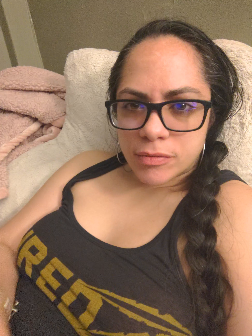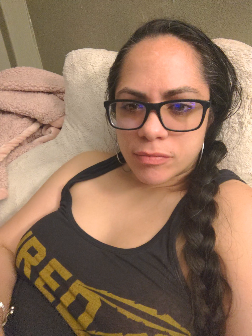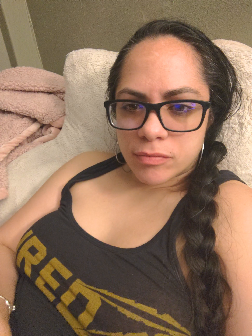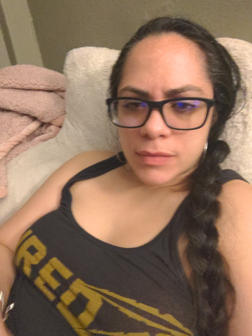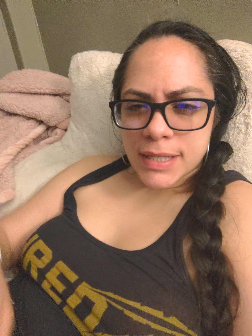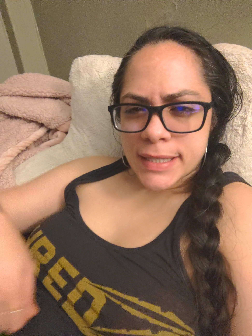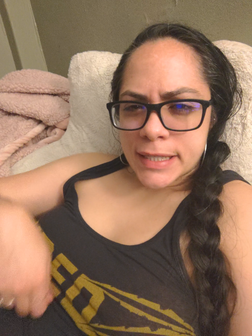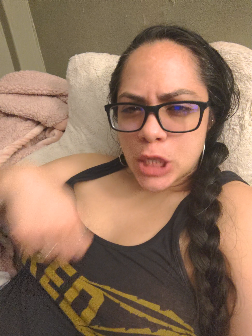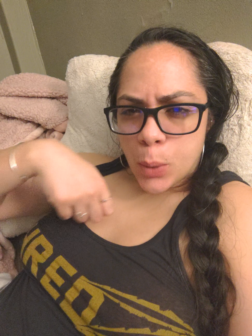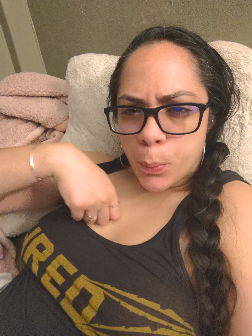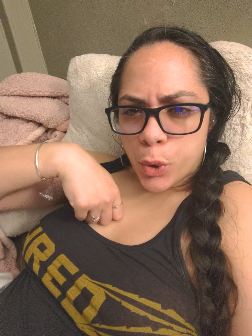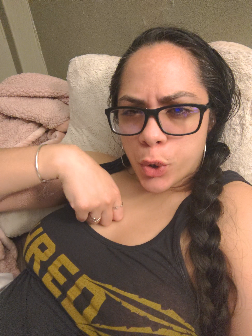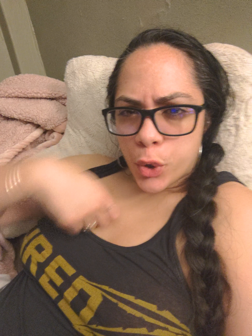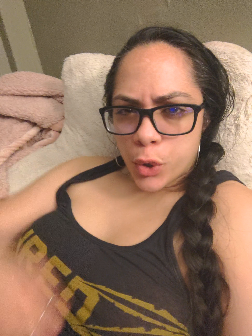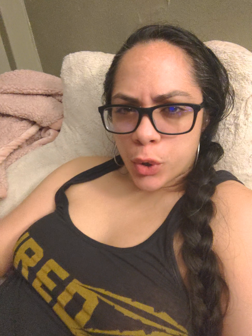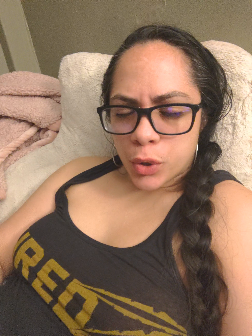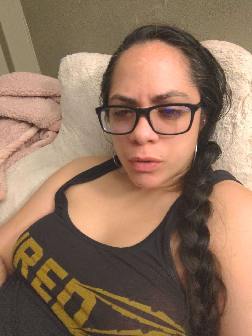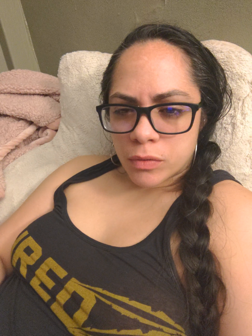zipper